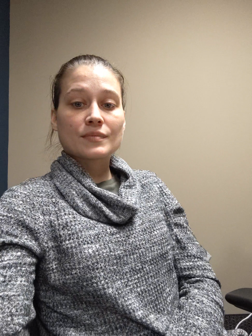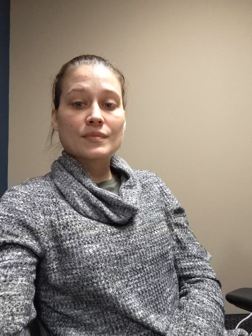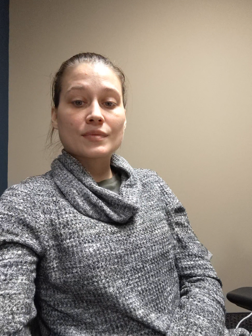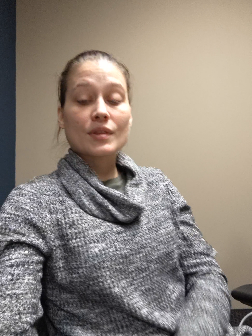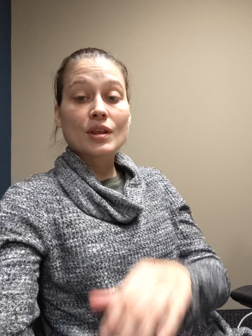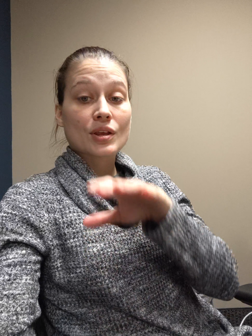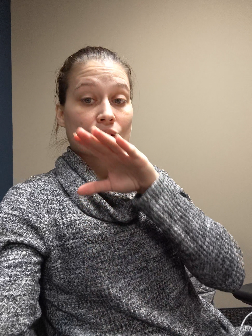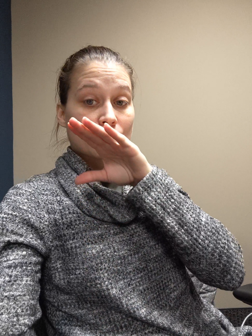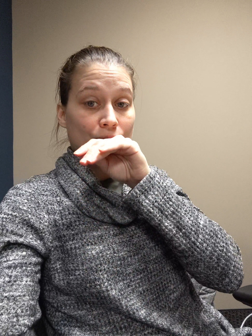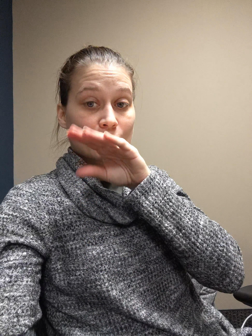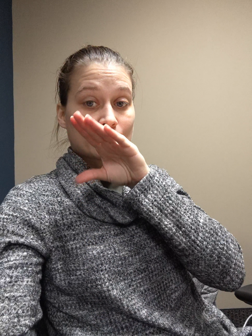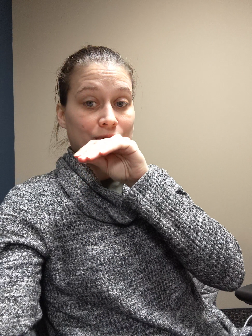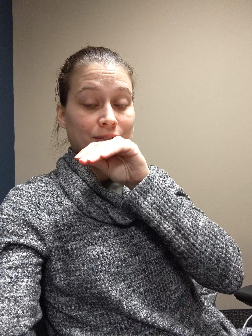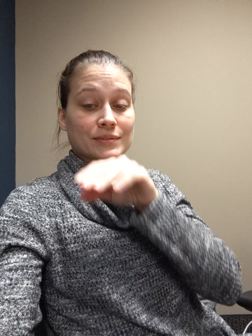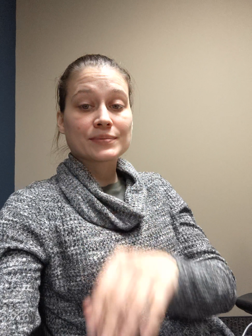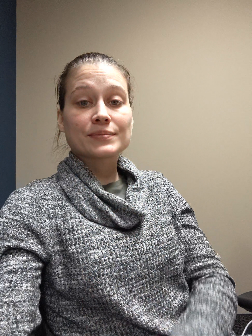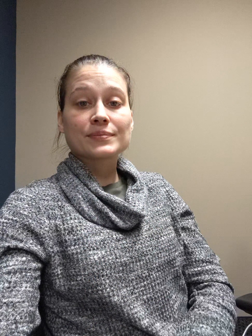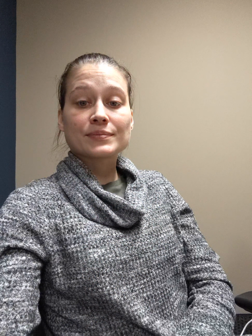goose